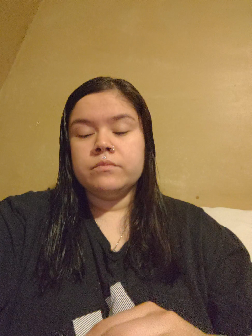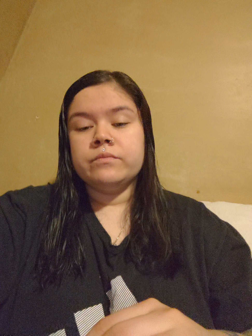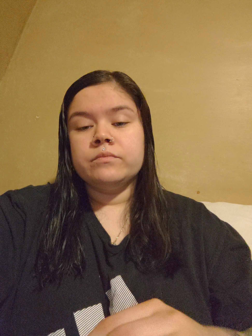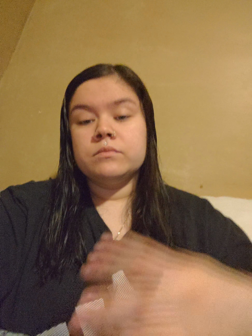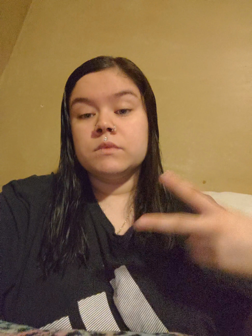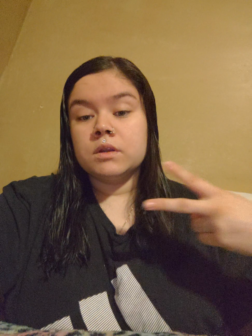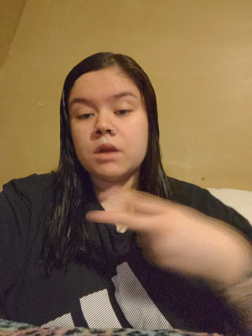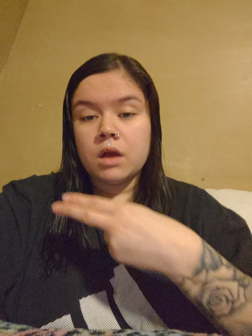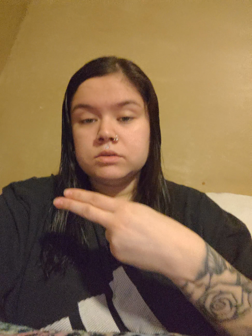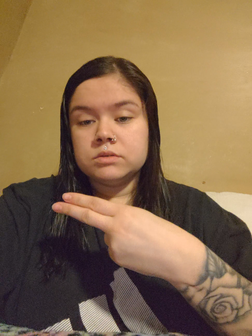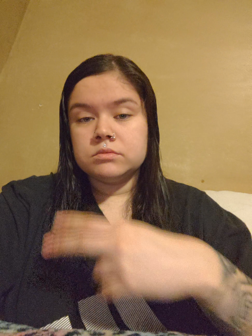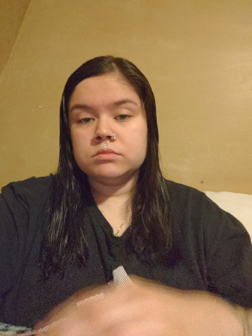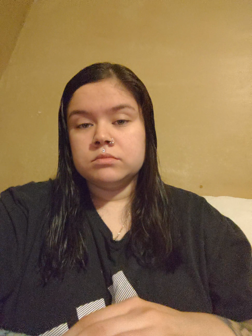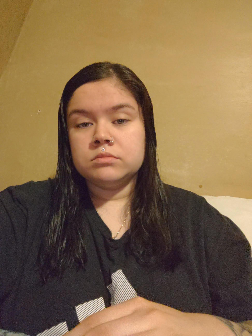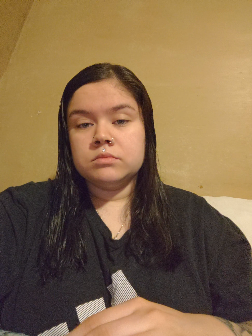cut